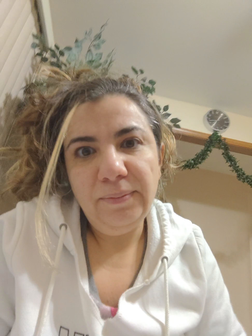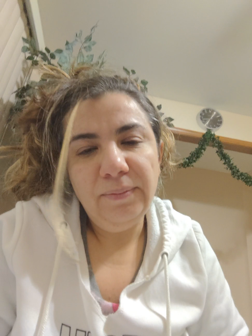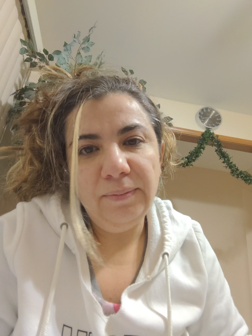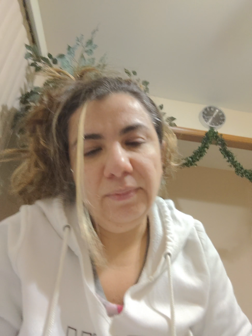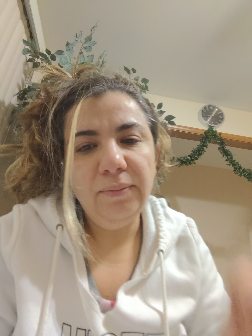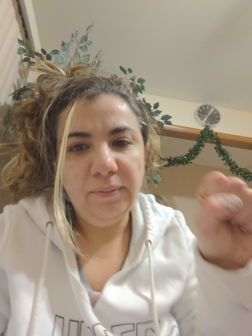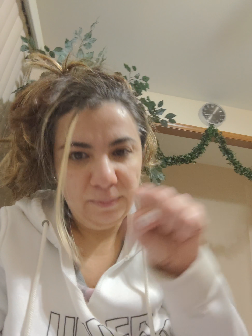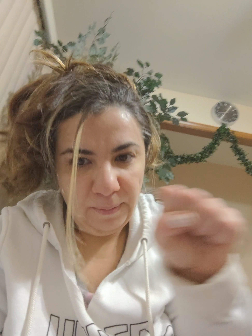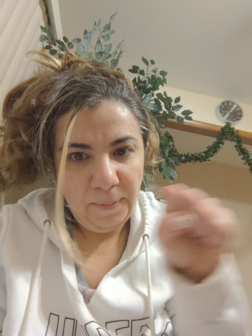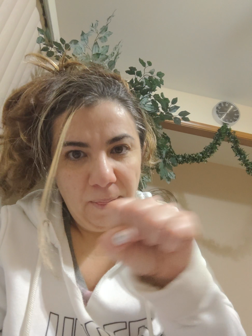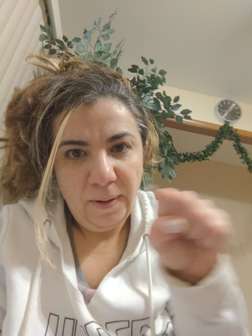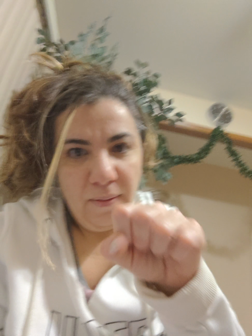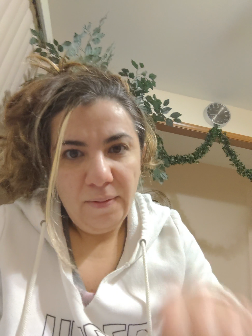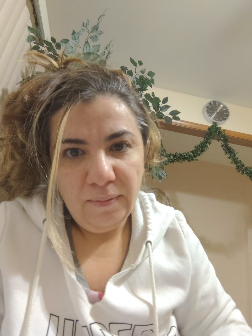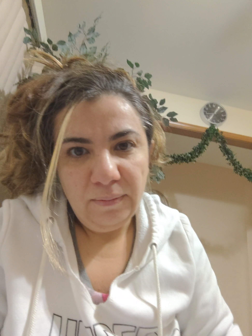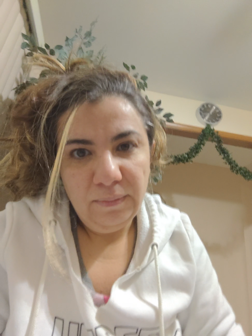shoe